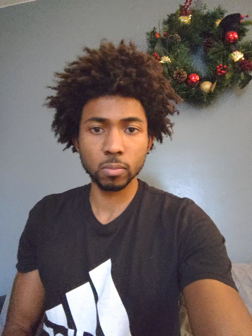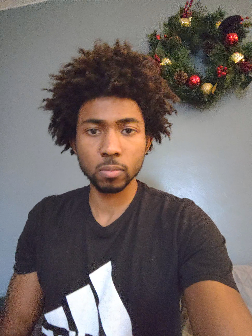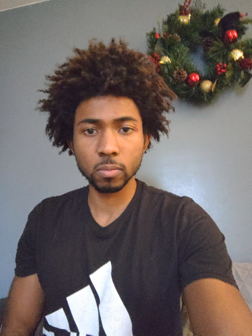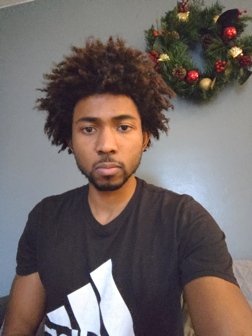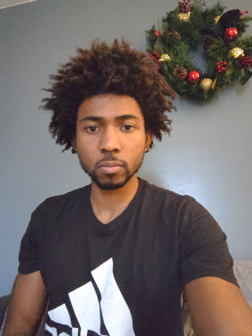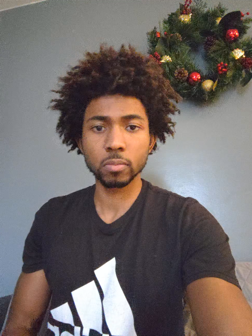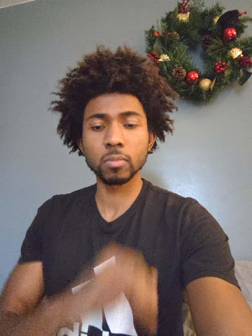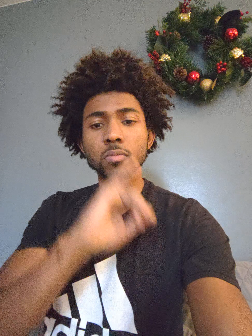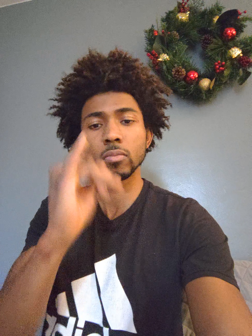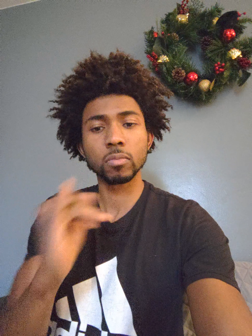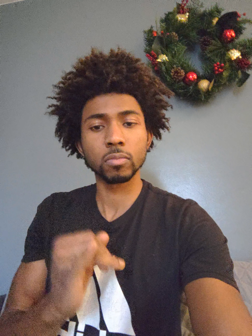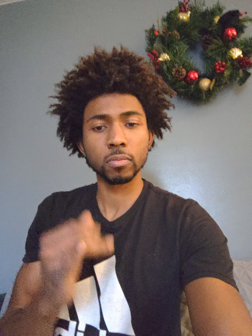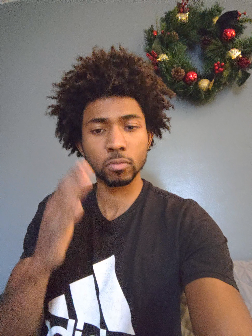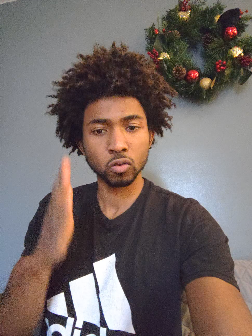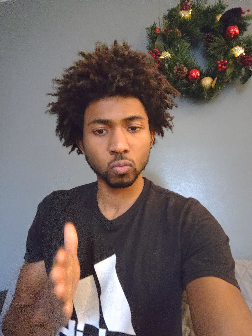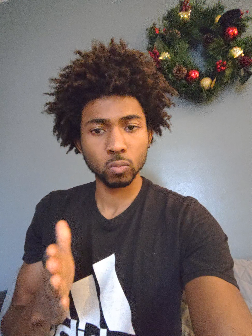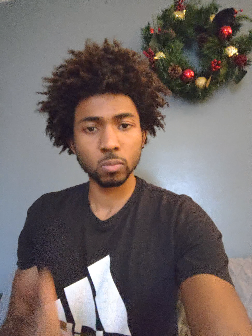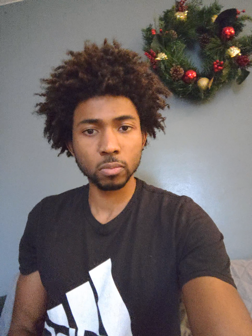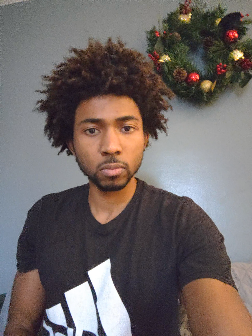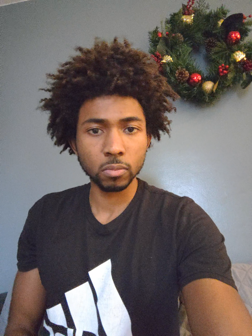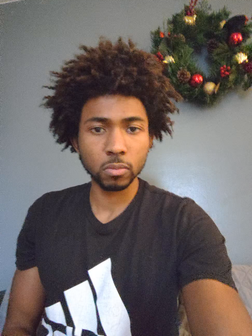drawer